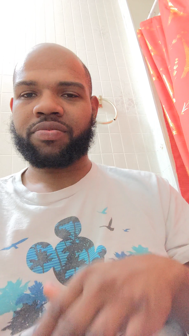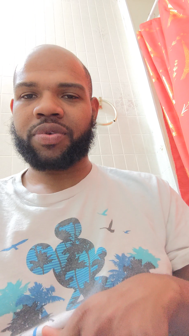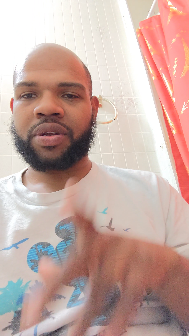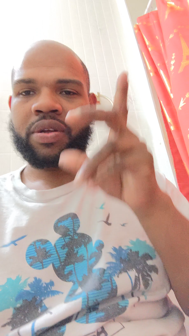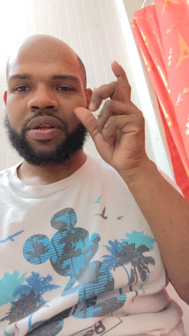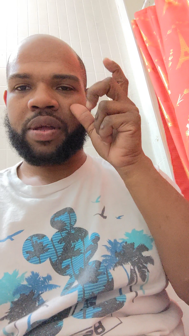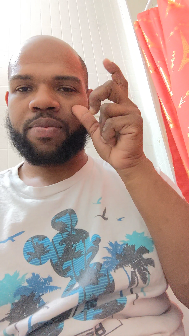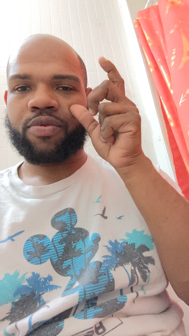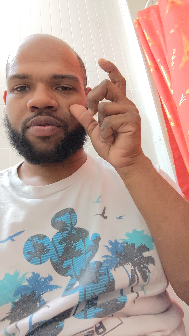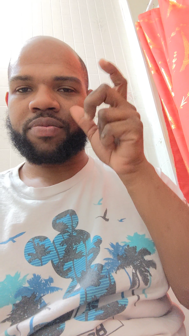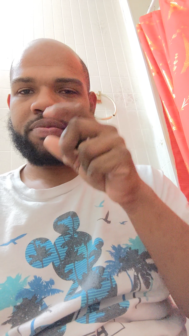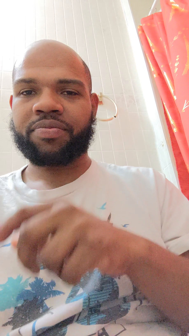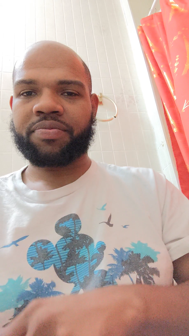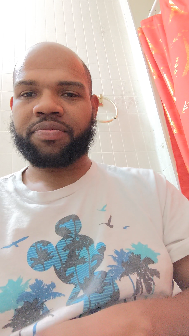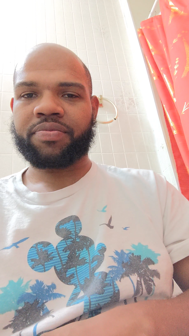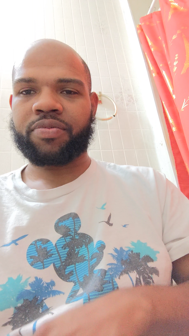camera